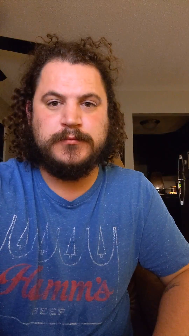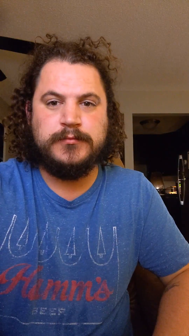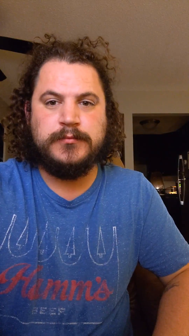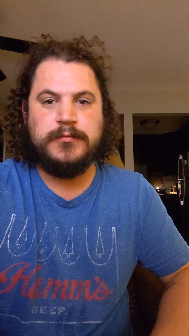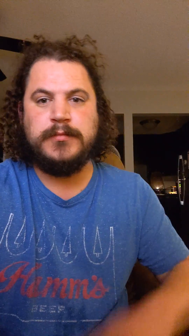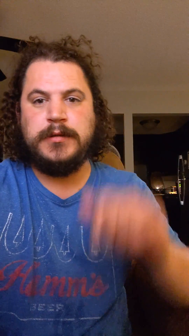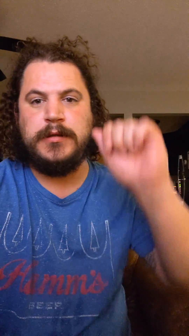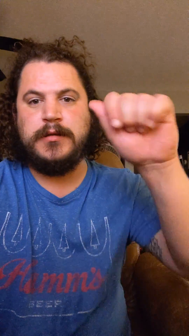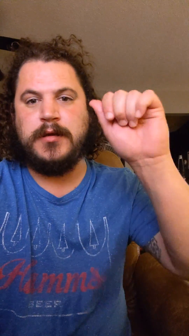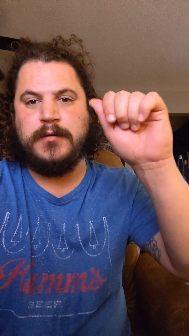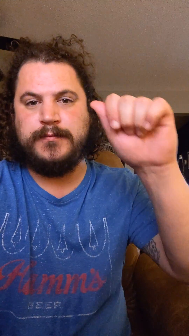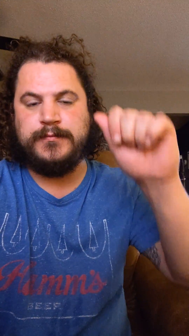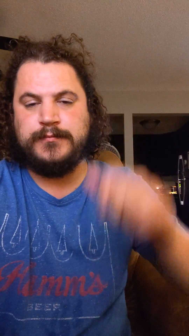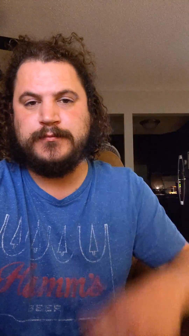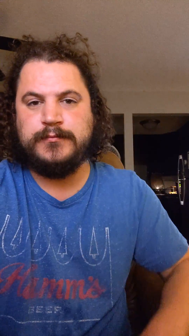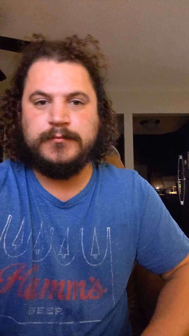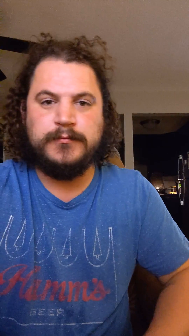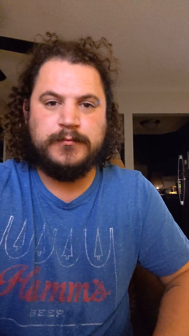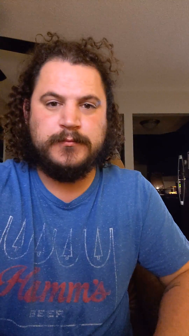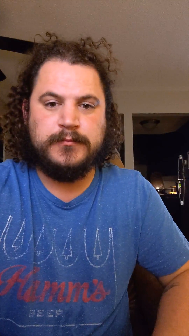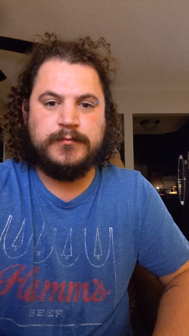knock